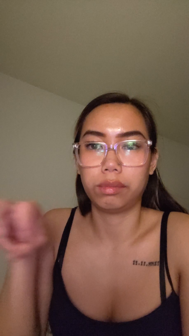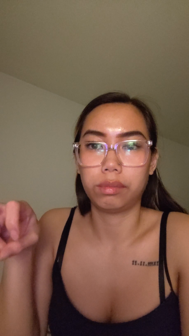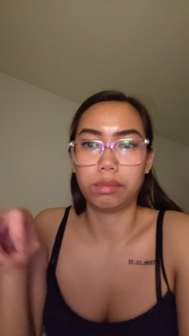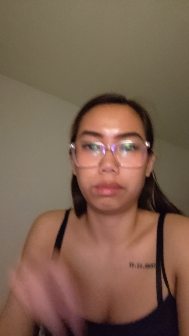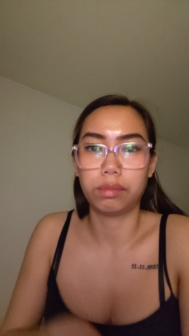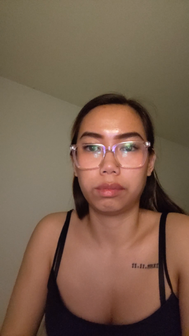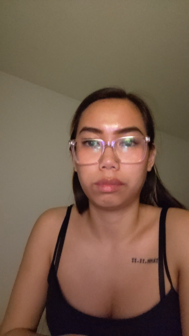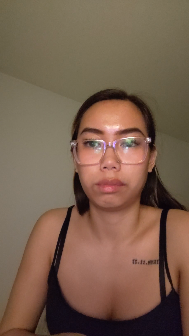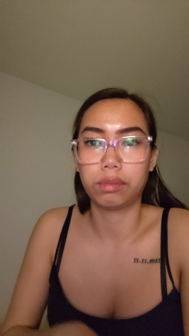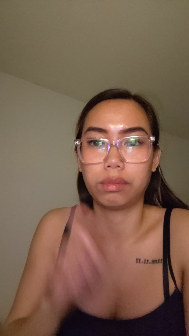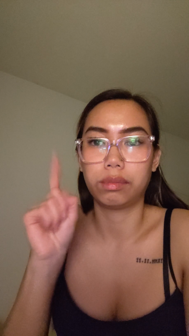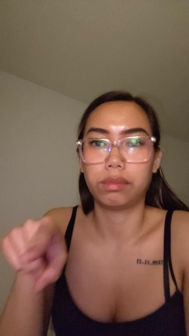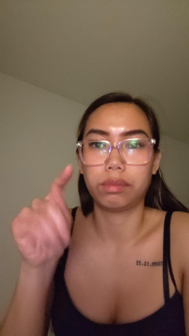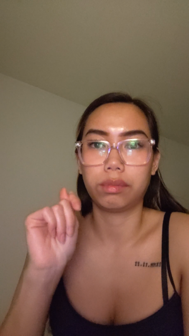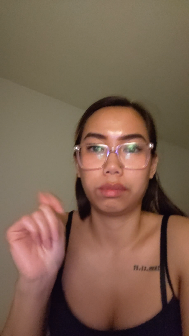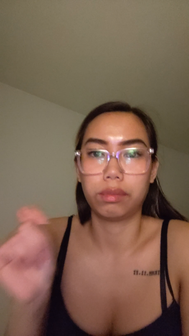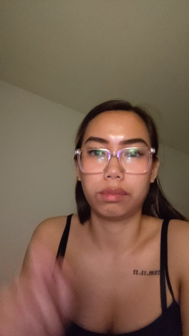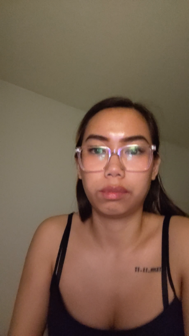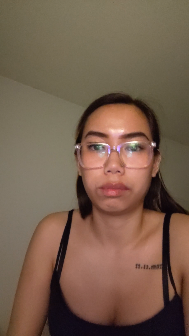go potty